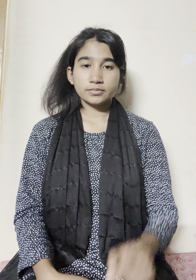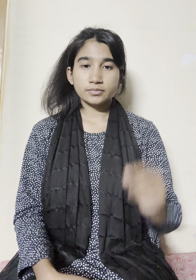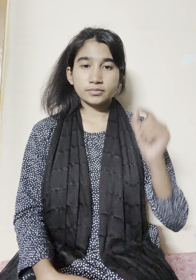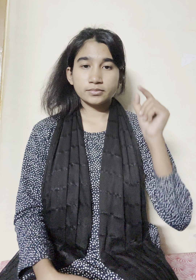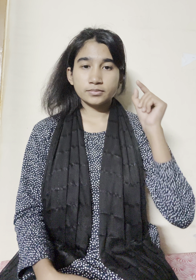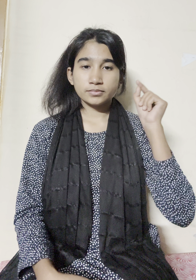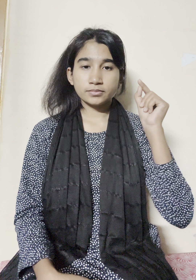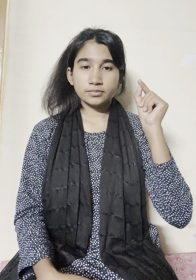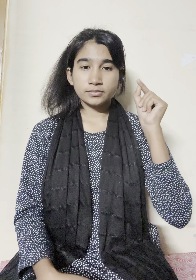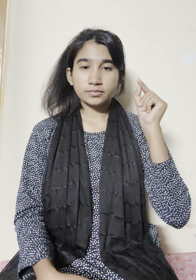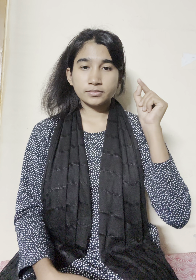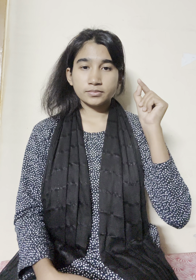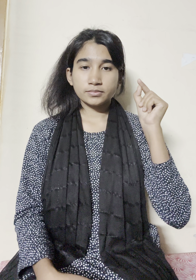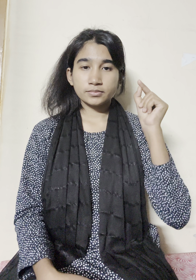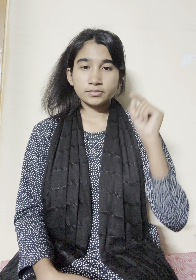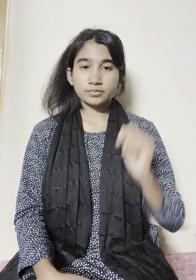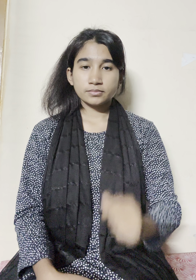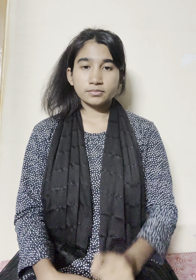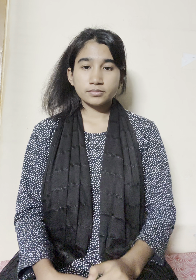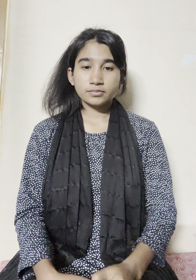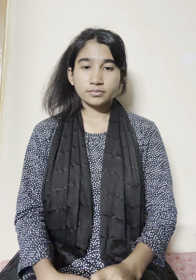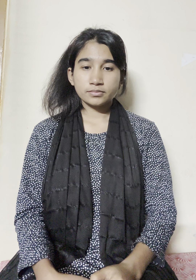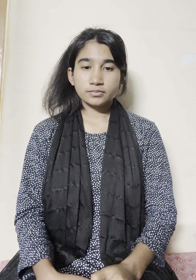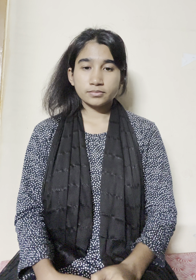চাল